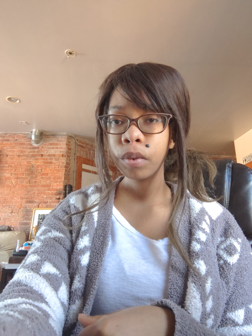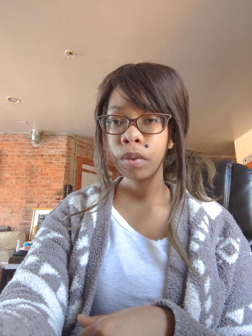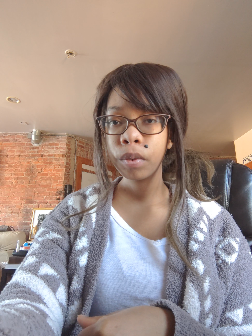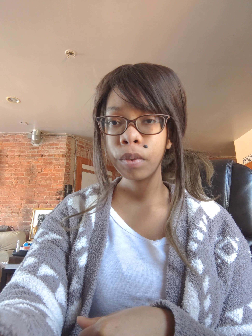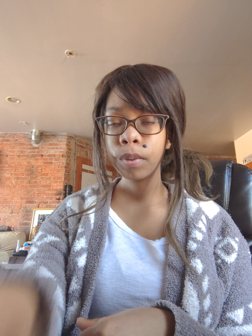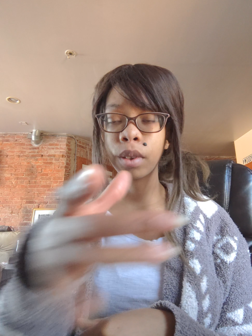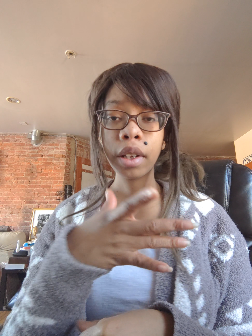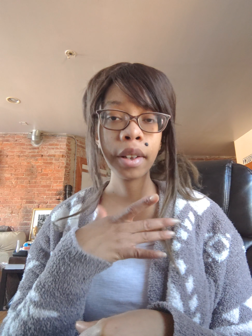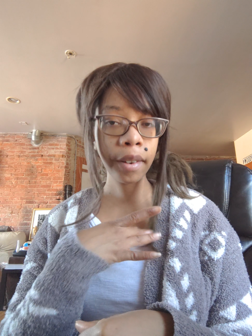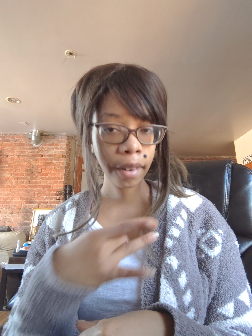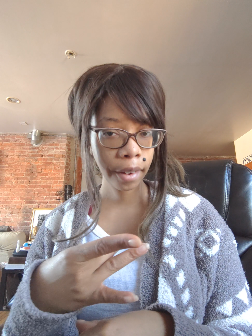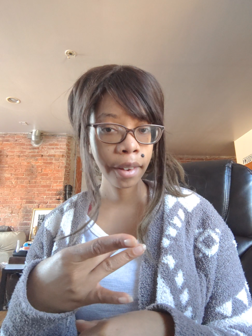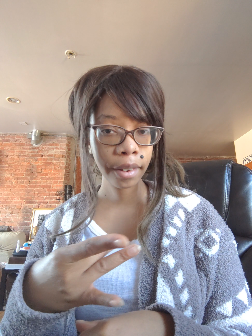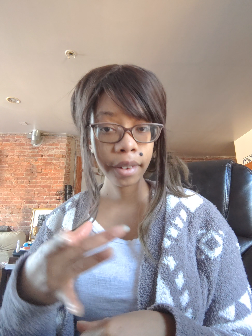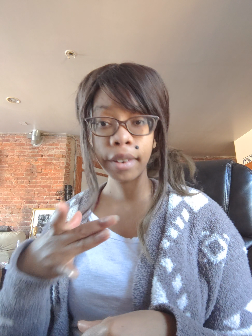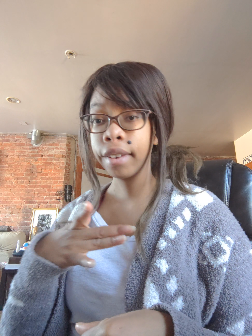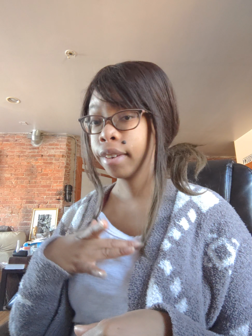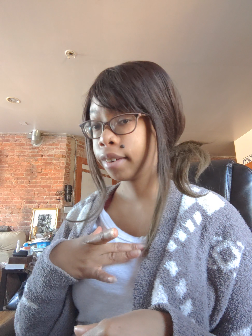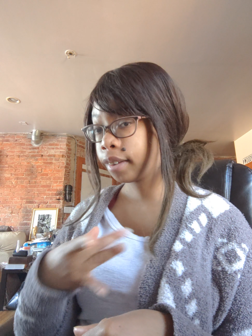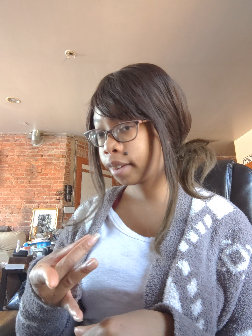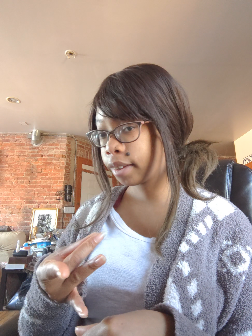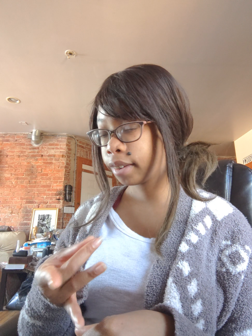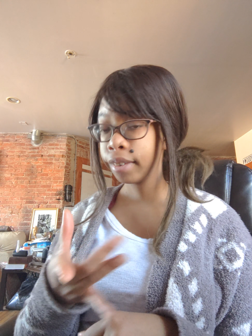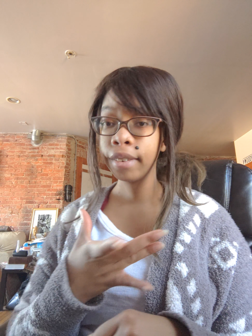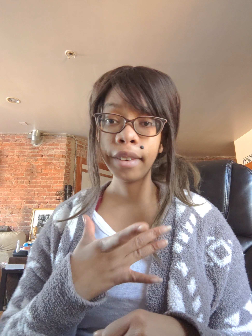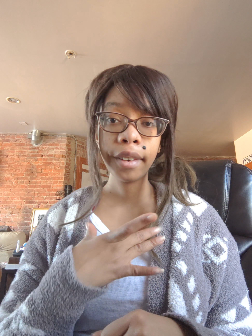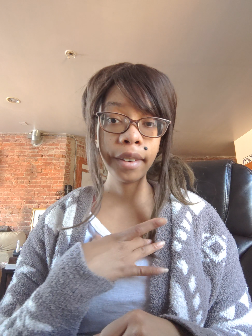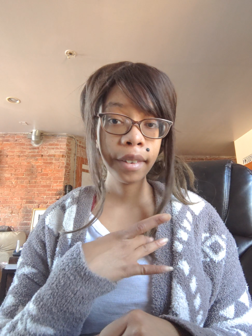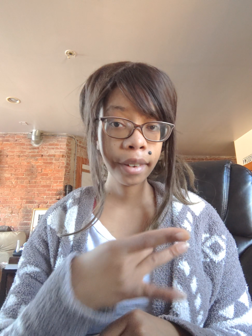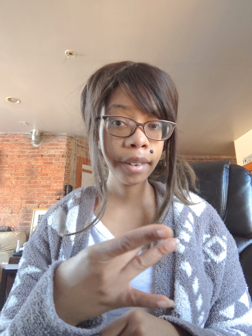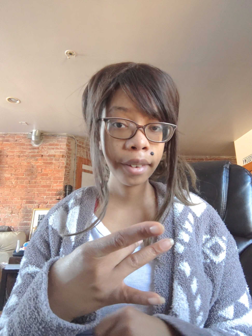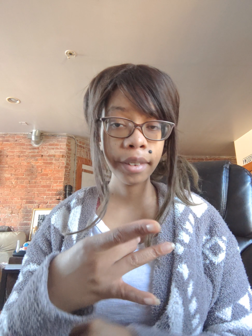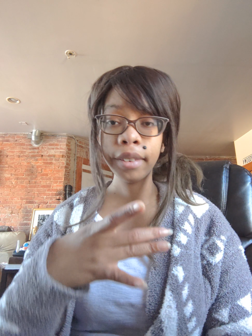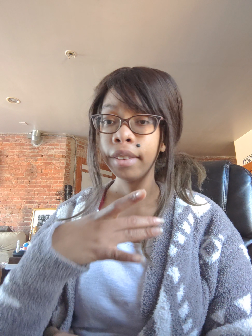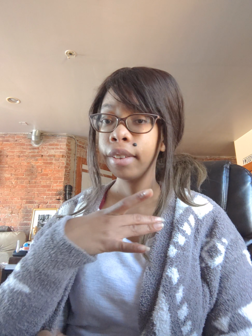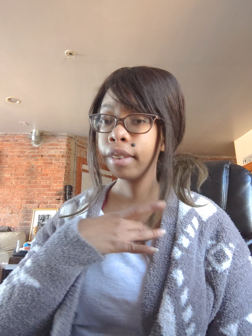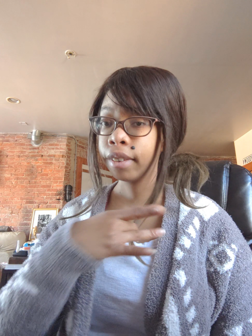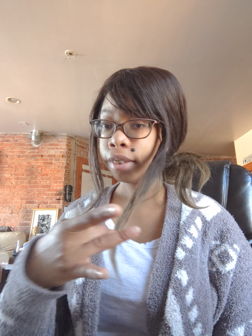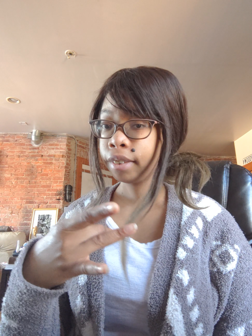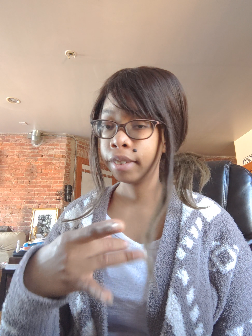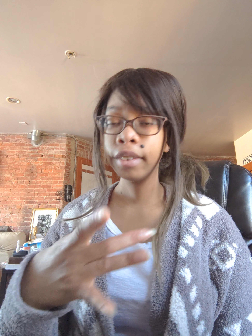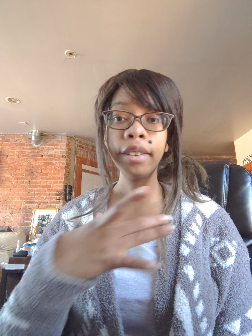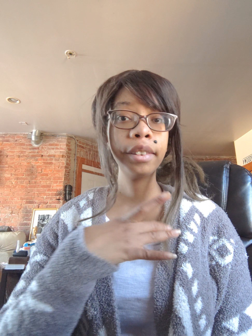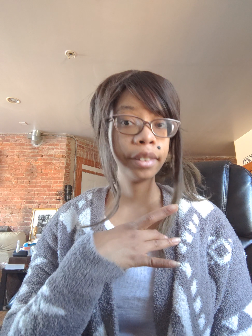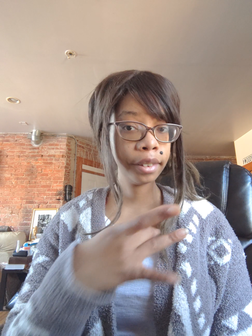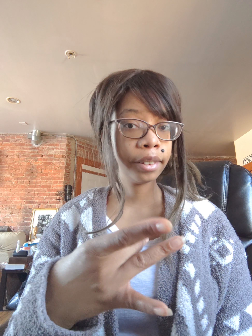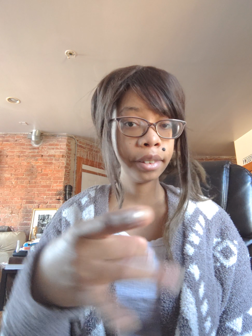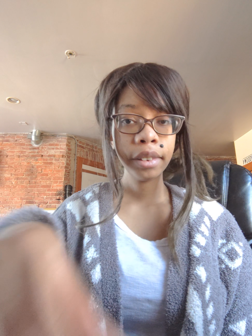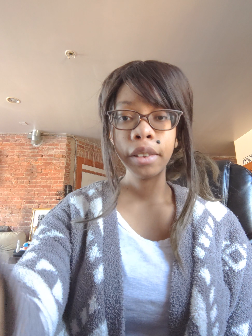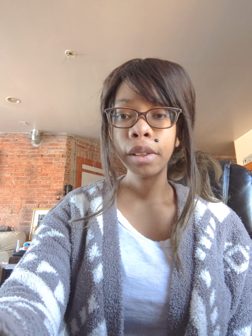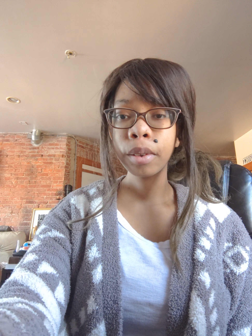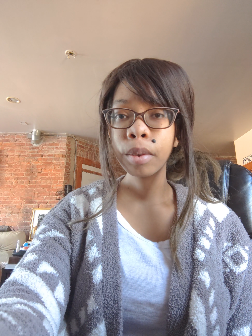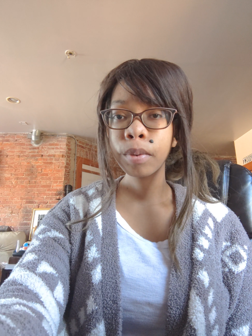like